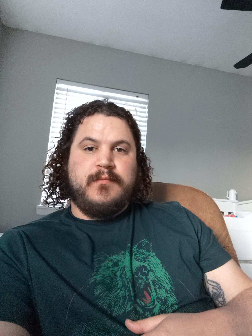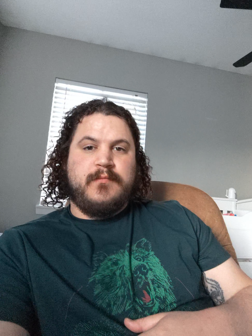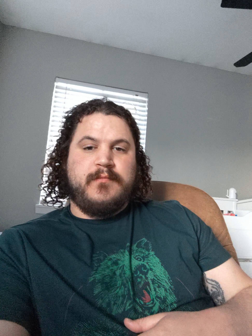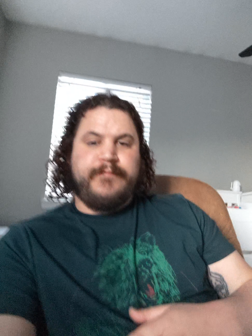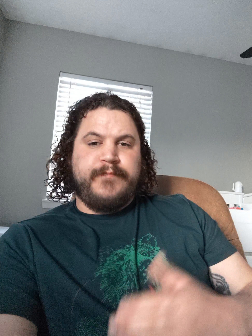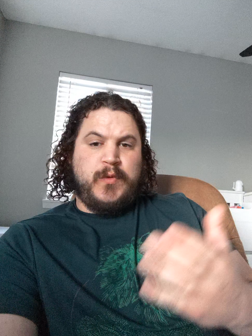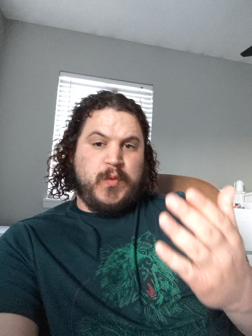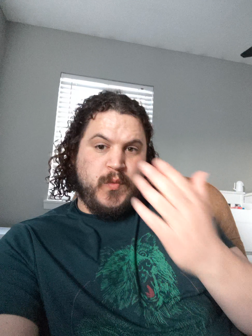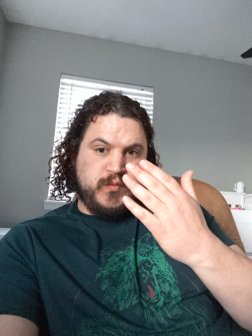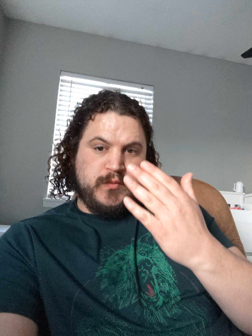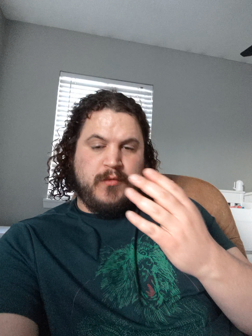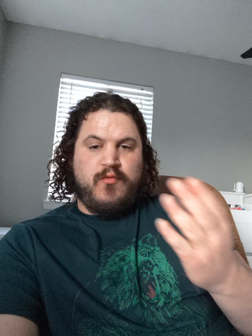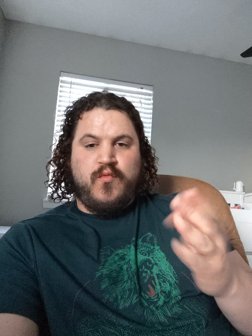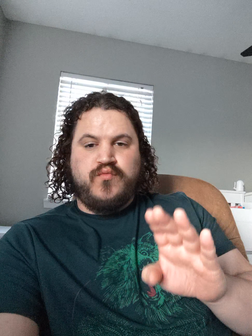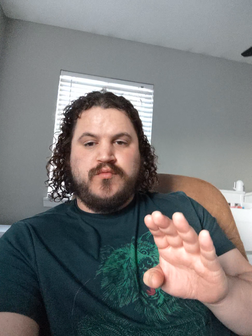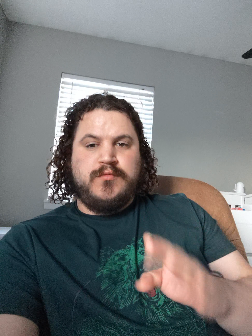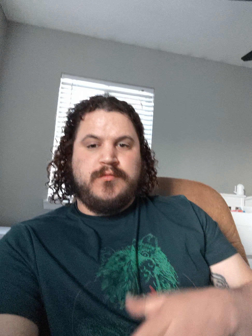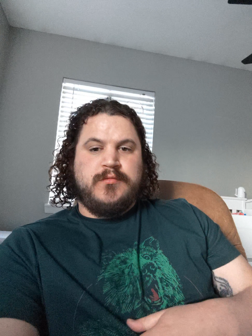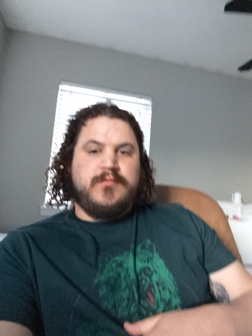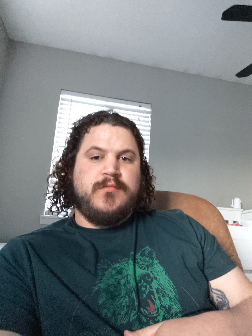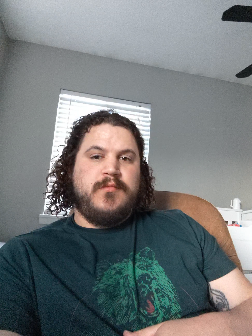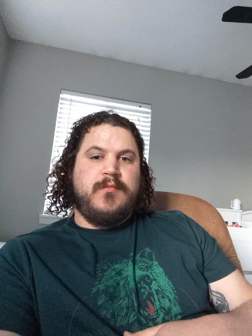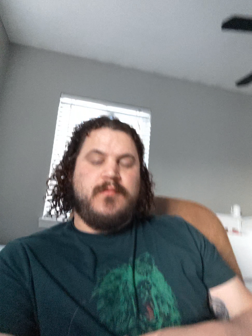close